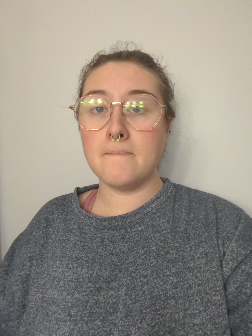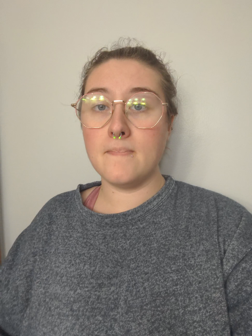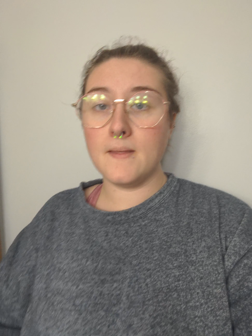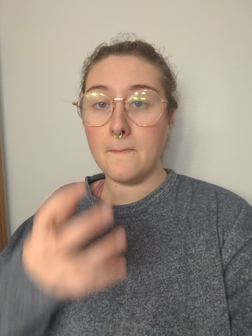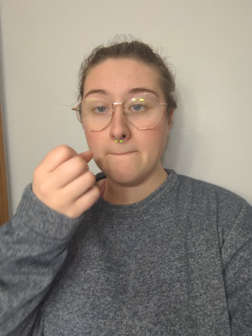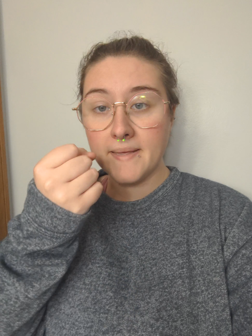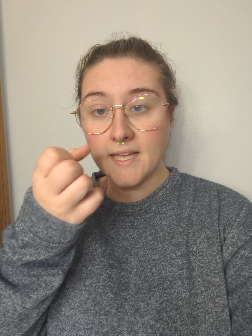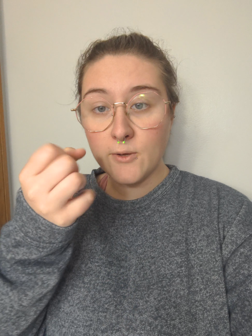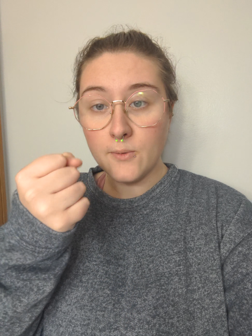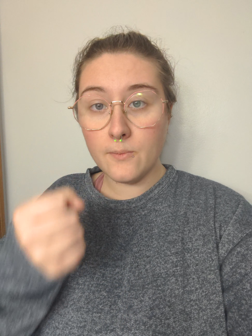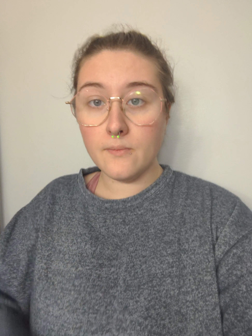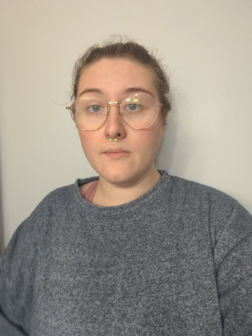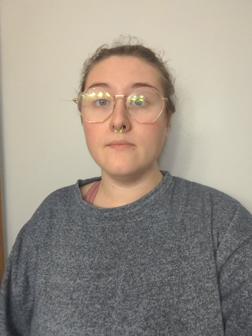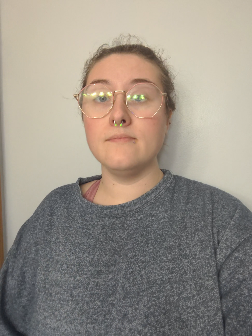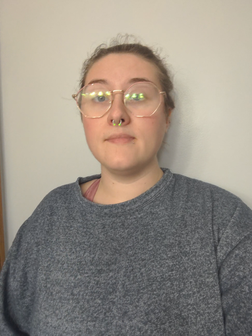milk